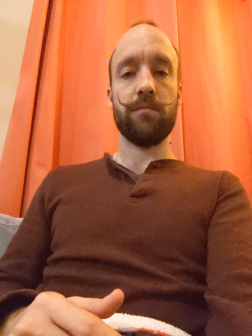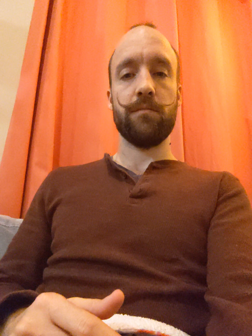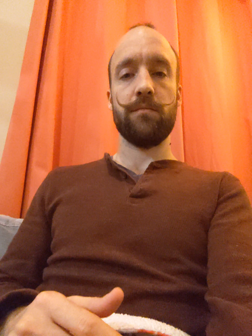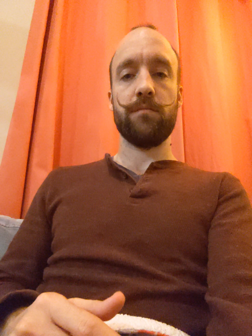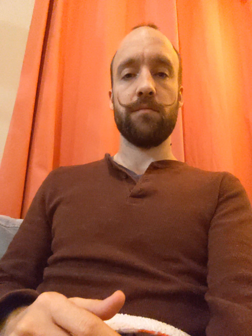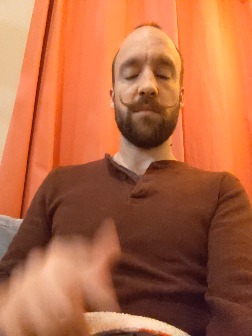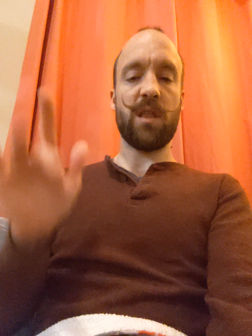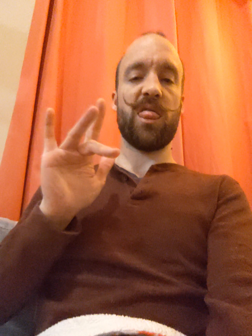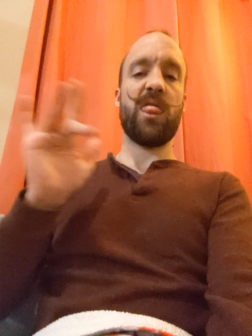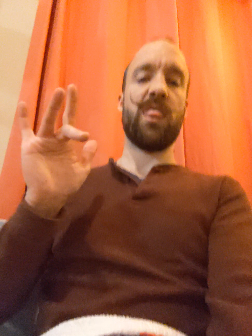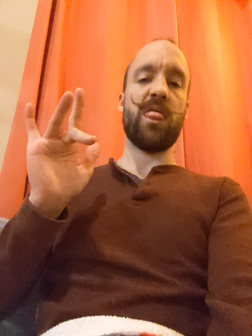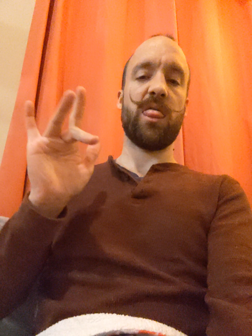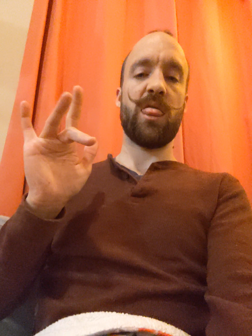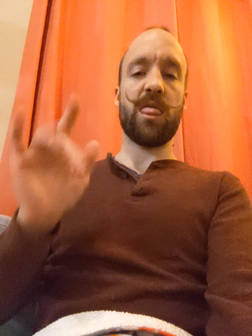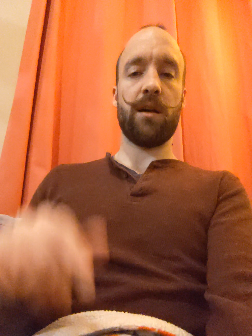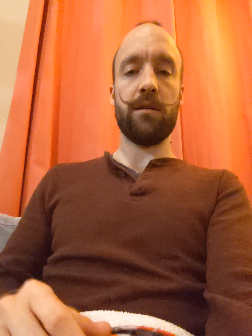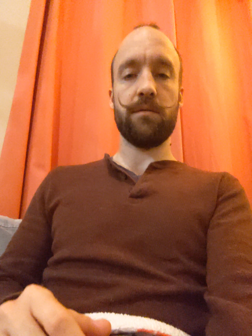yucky